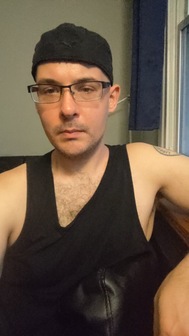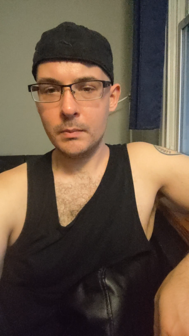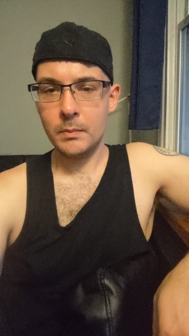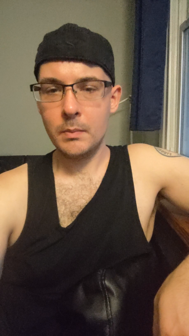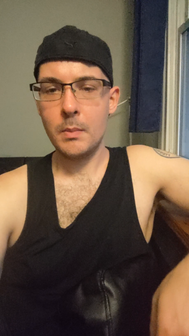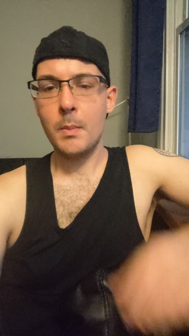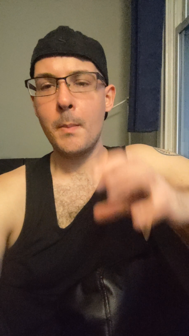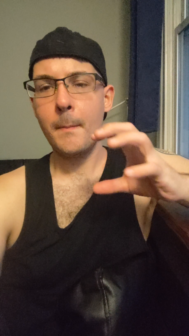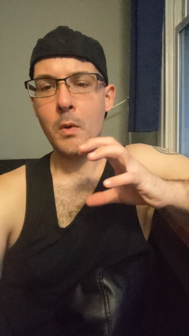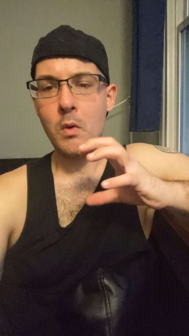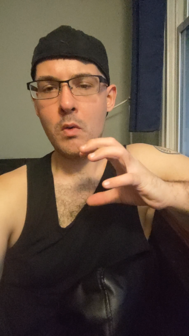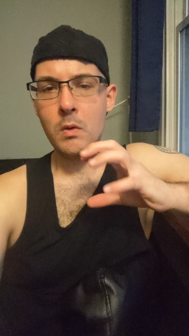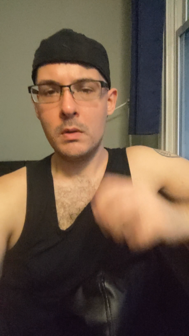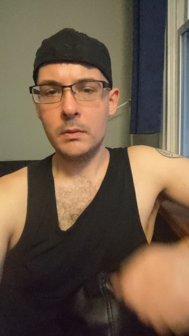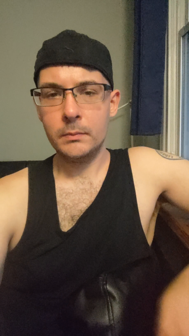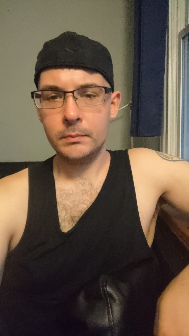ball